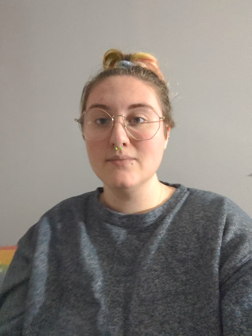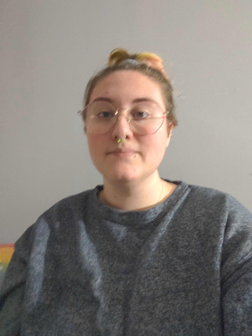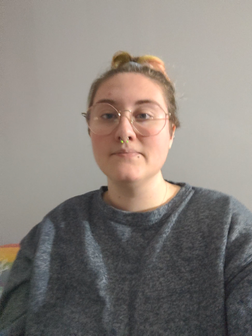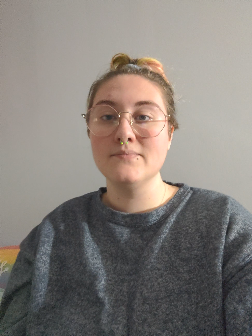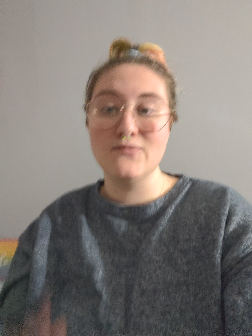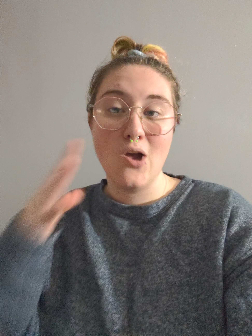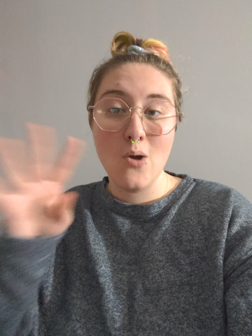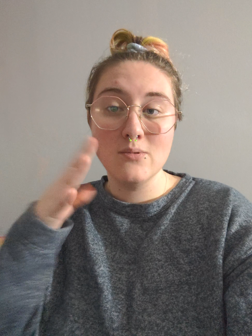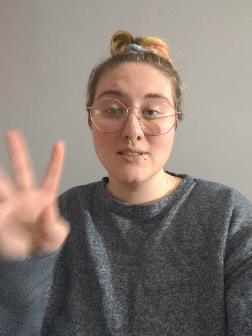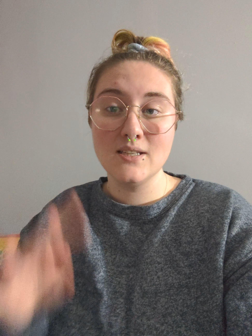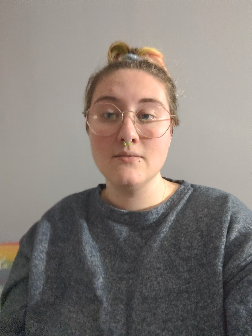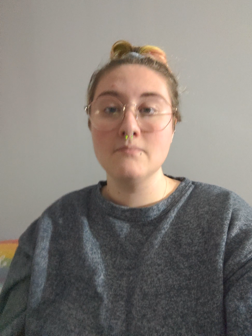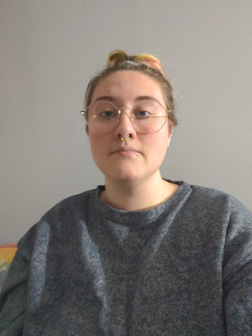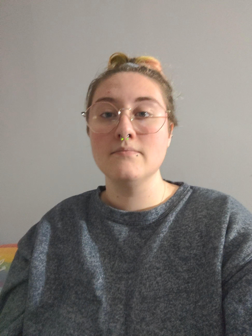noisy